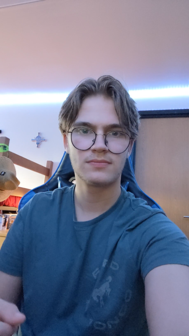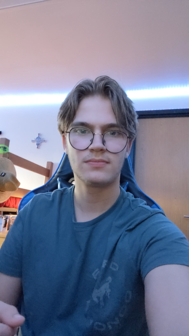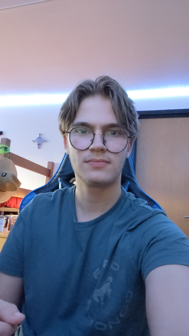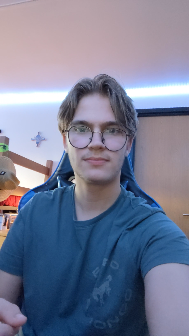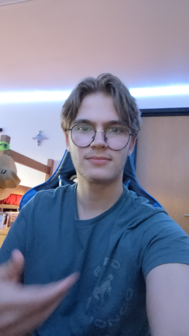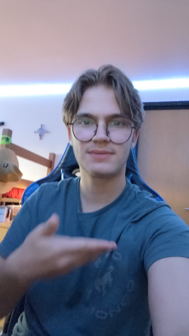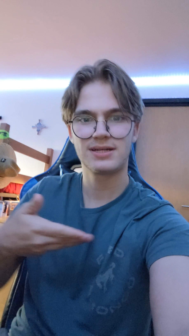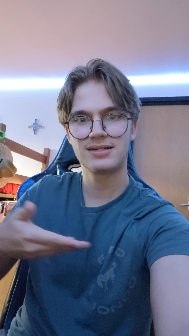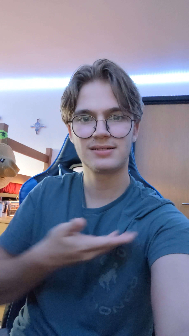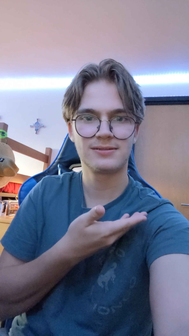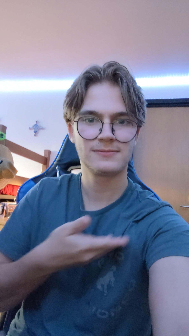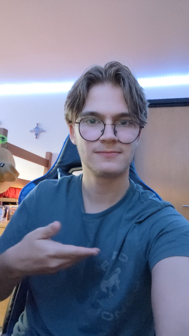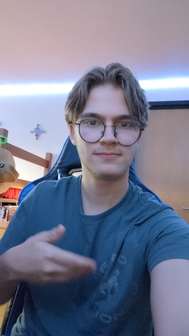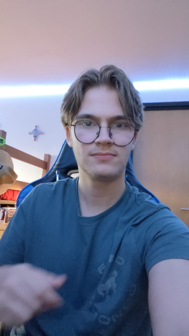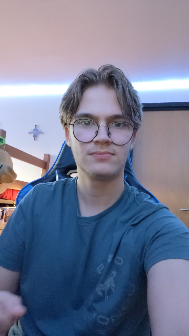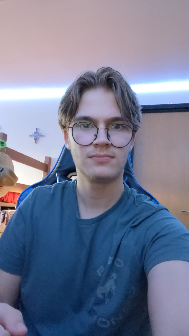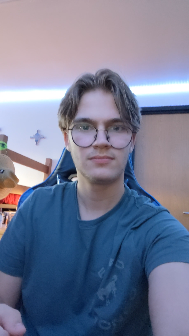baby